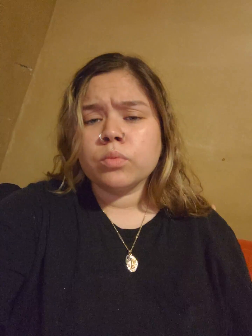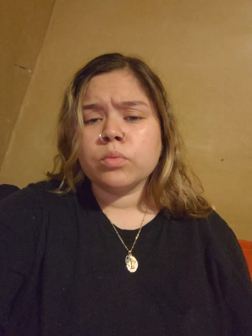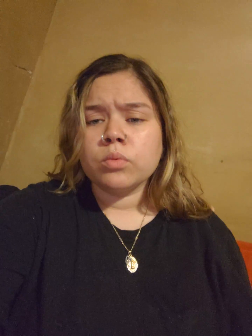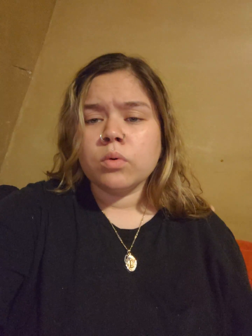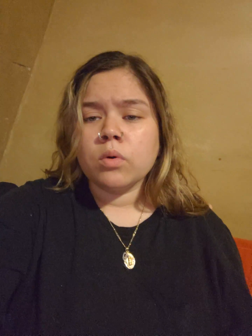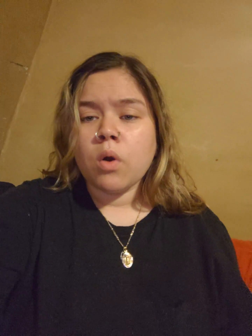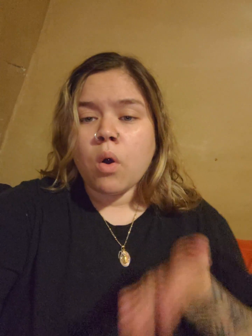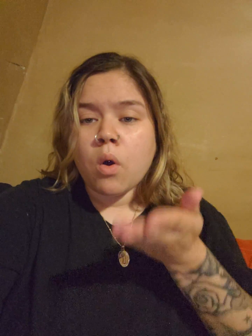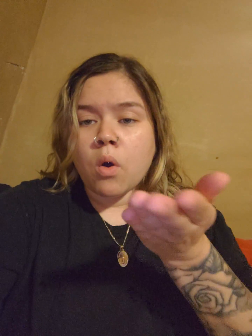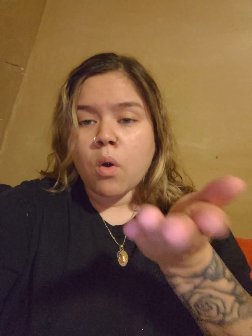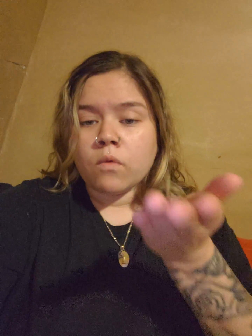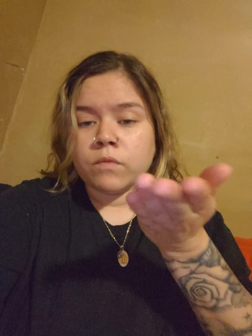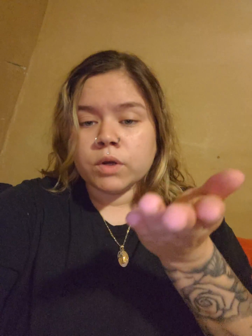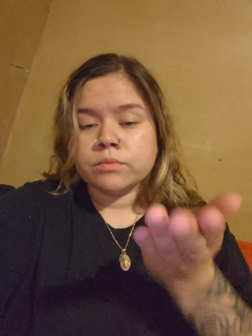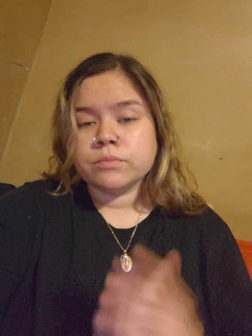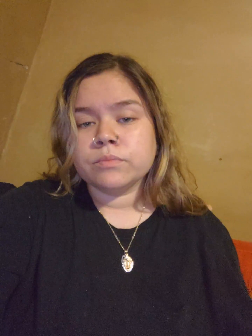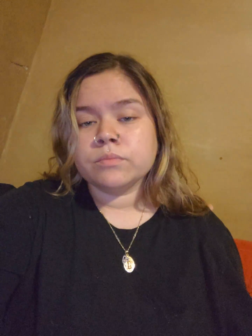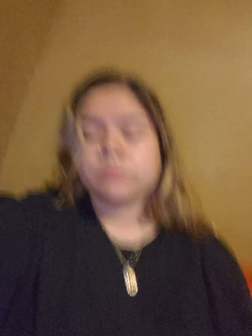oven